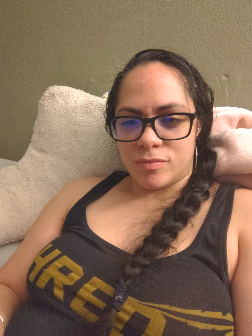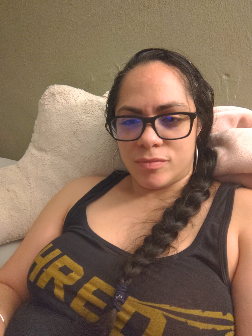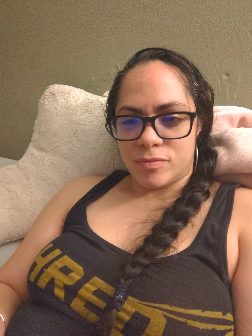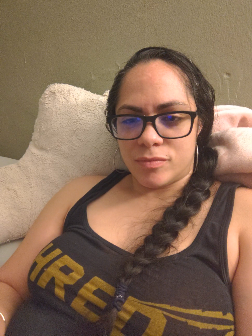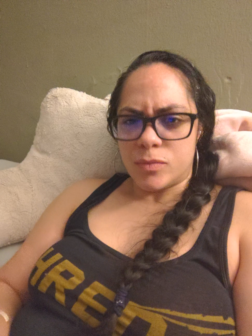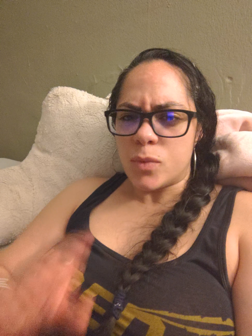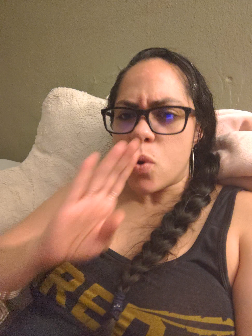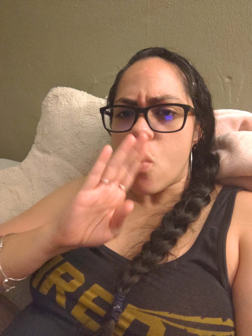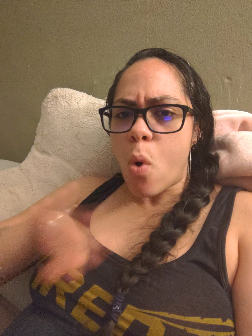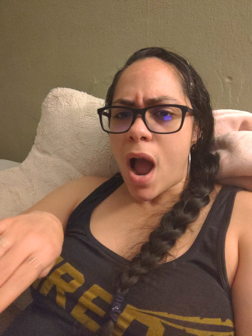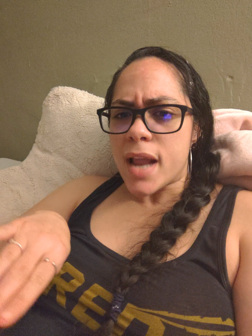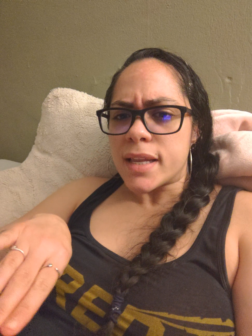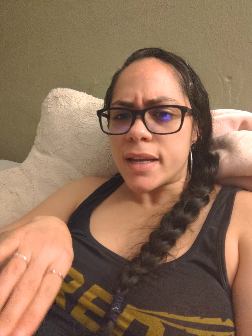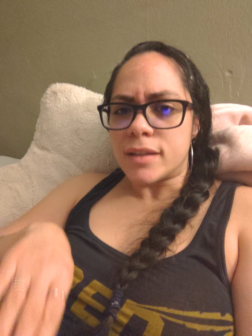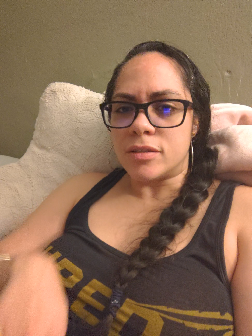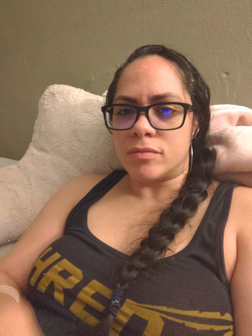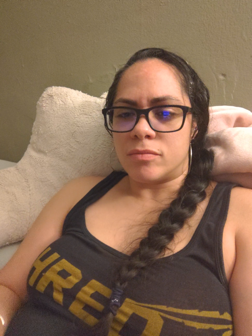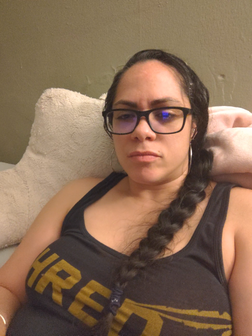quiet